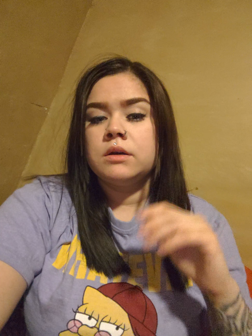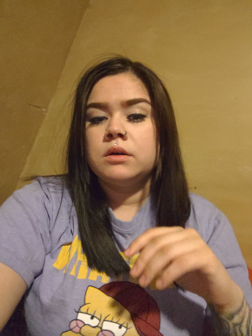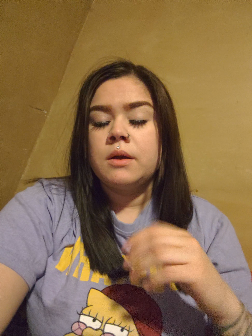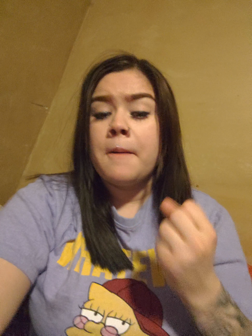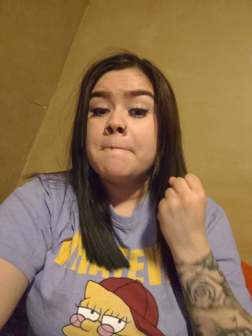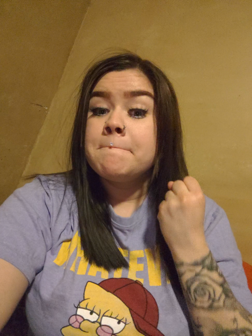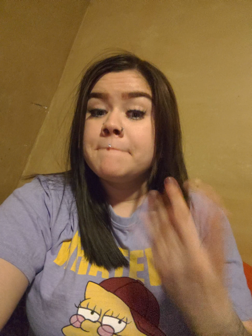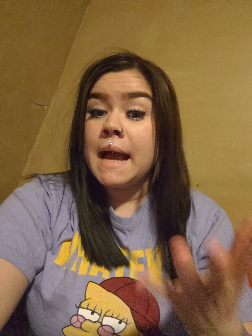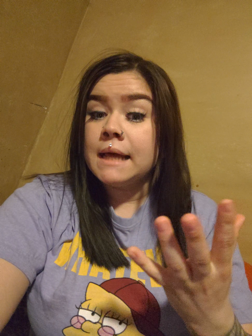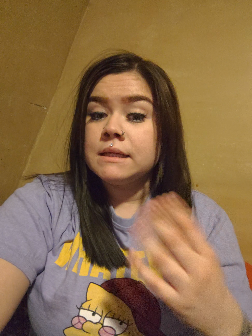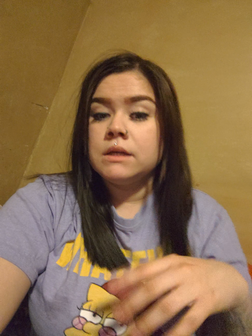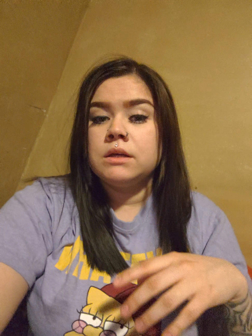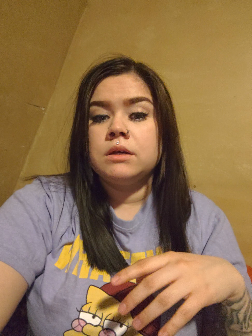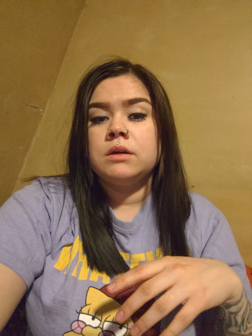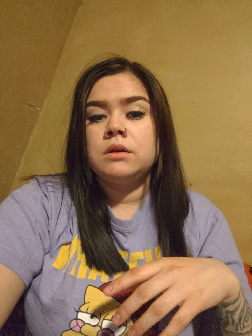many